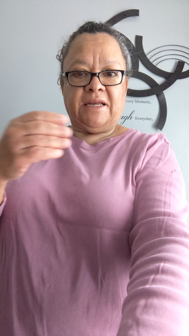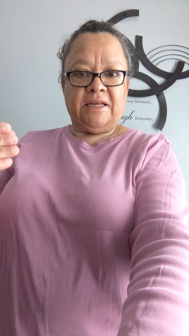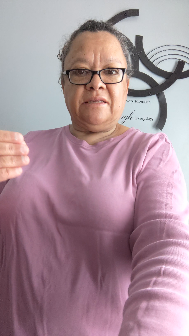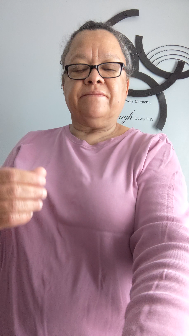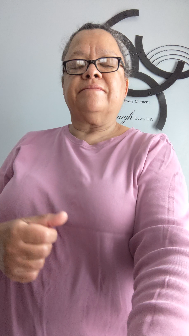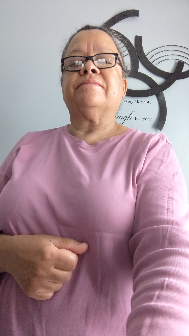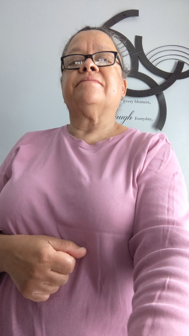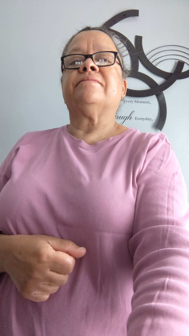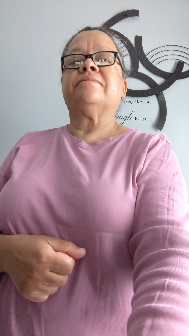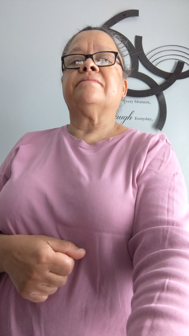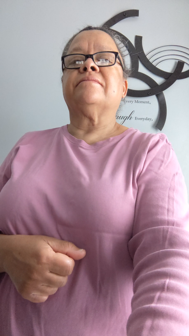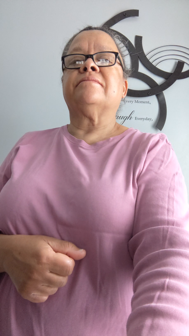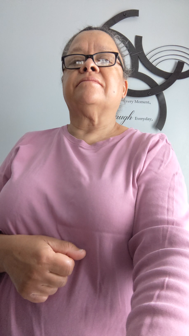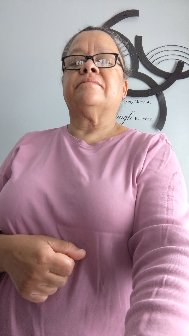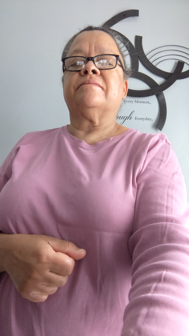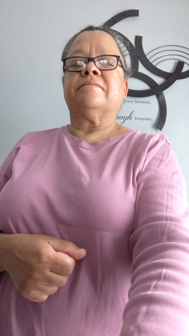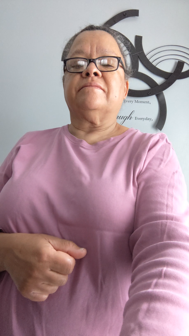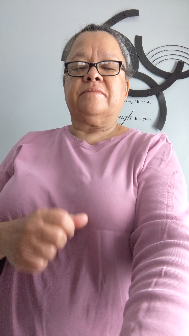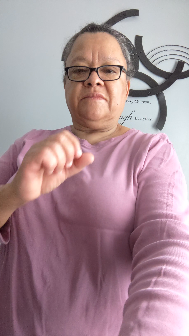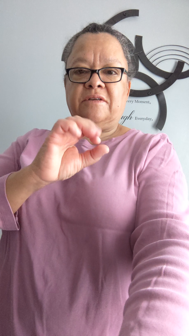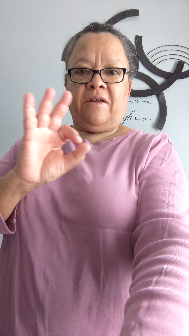off